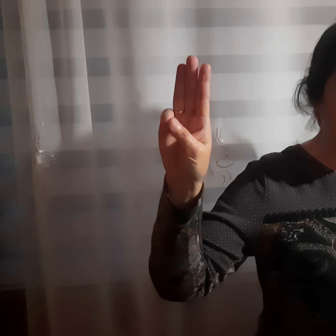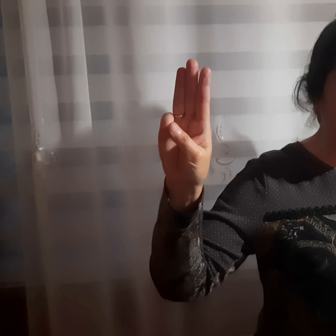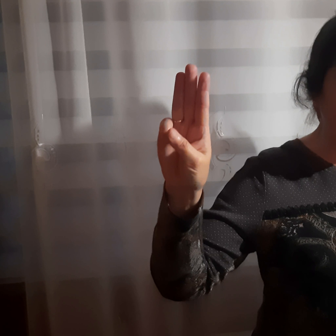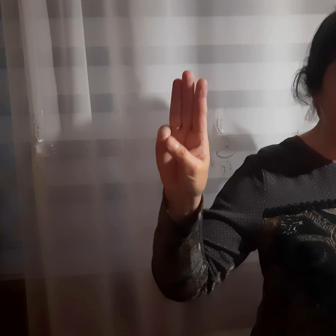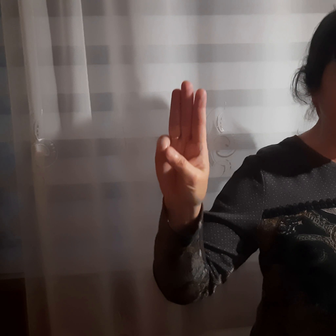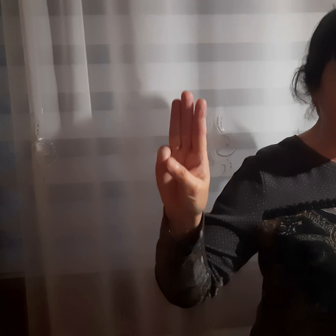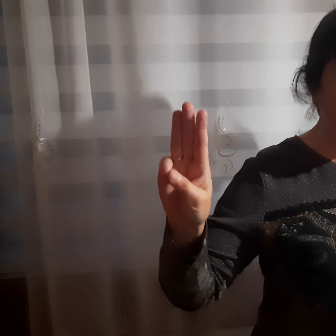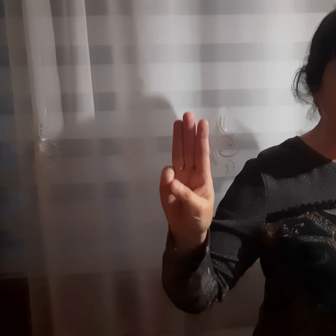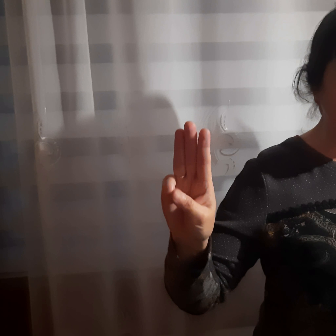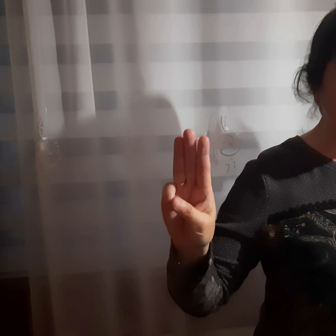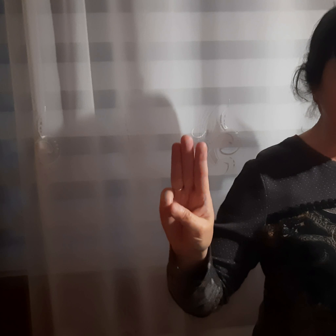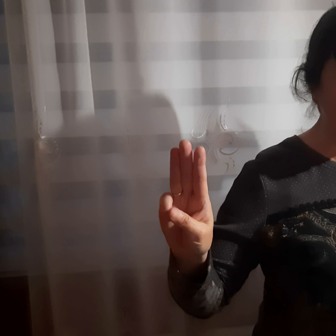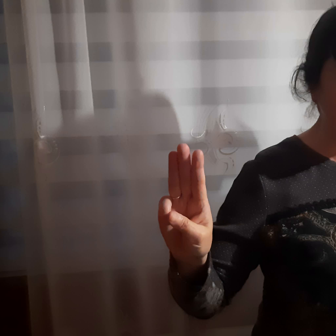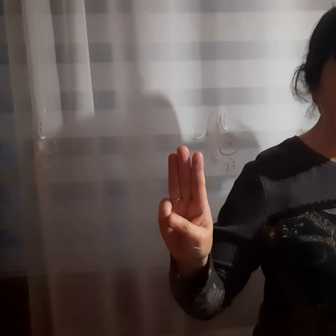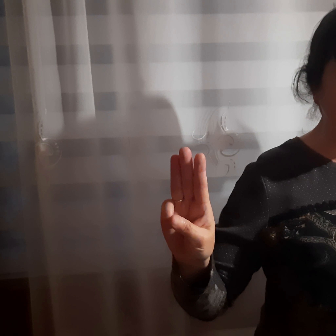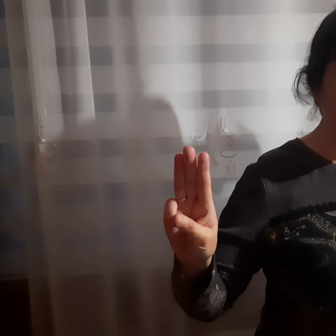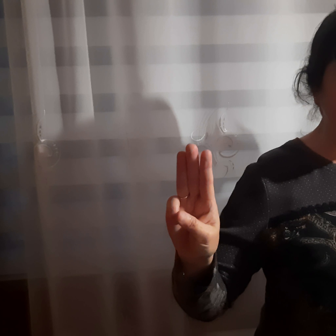Щ